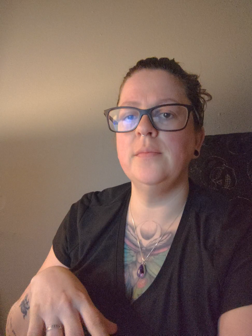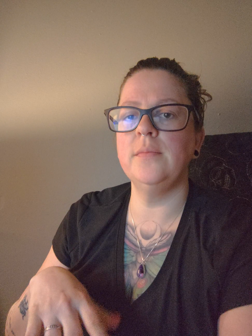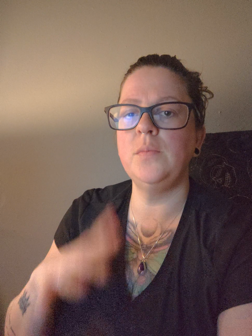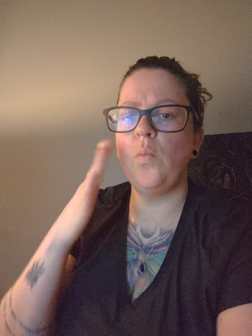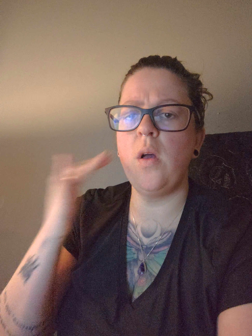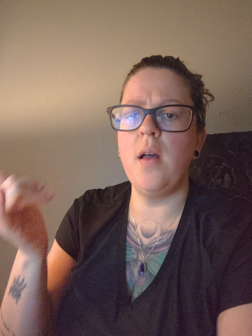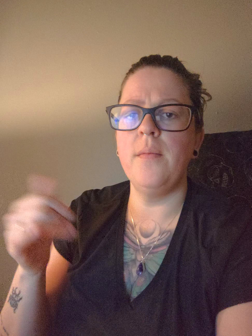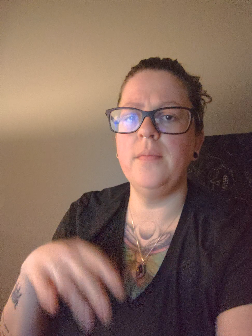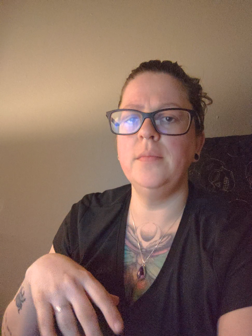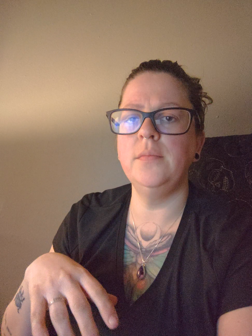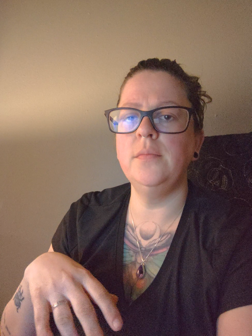why